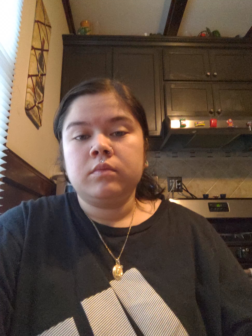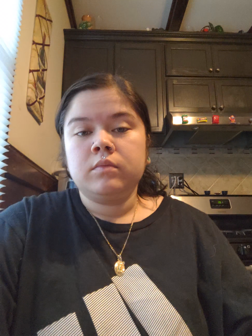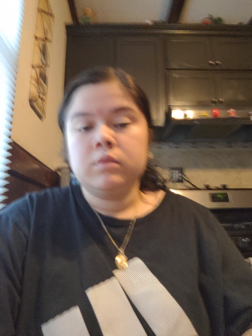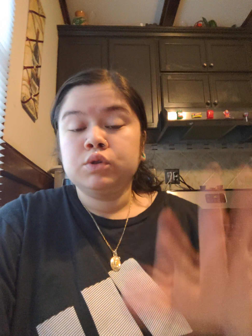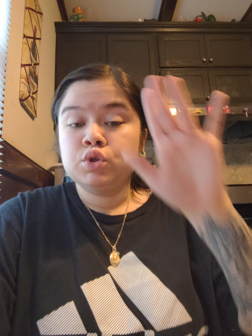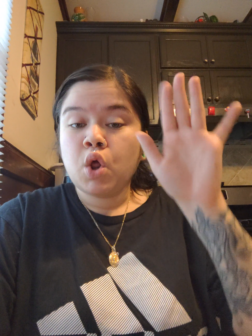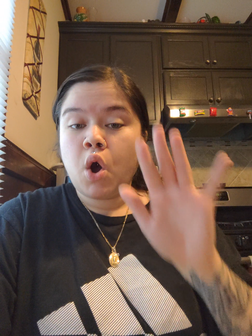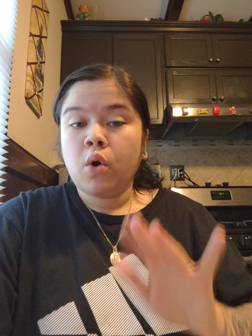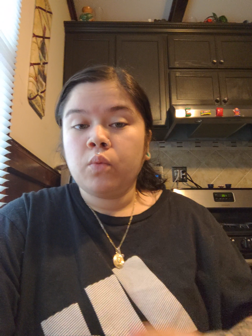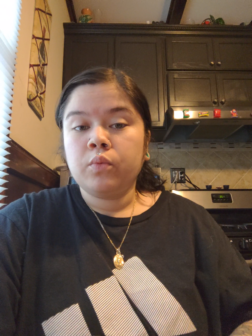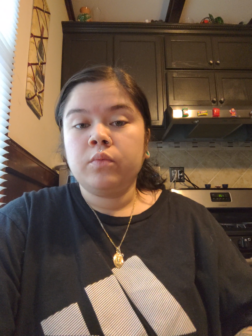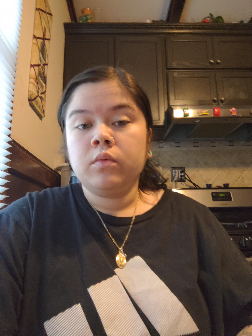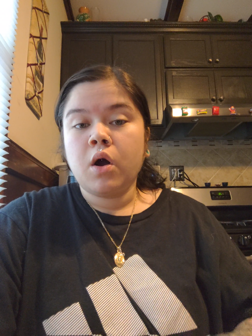snow